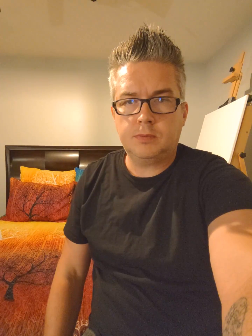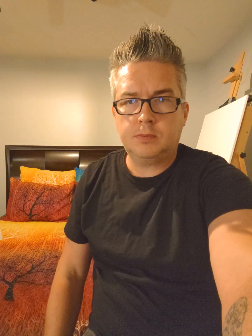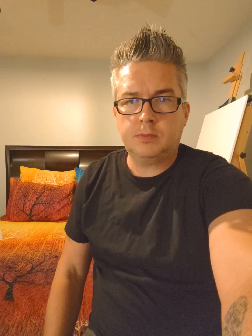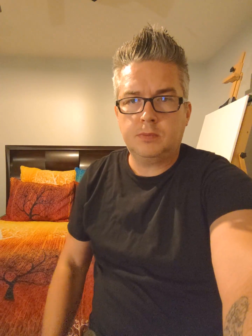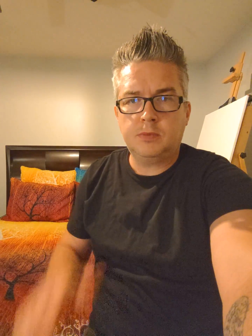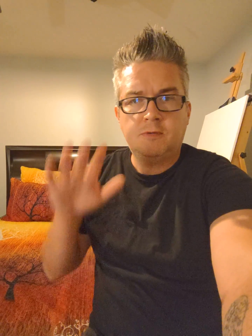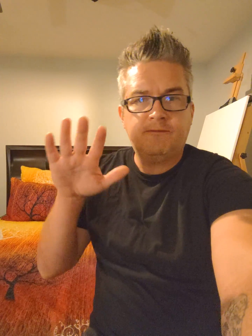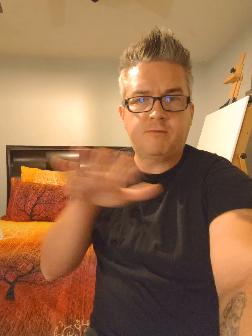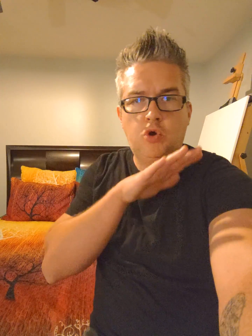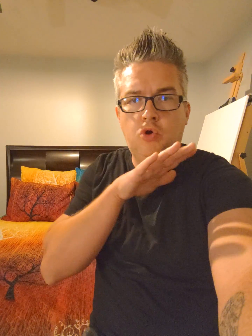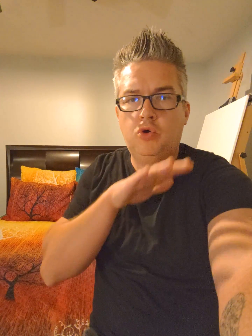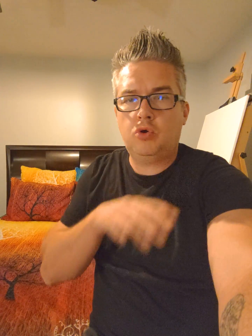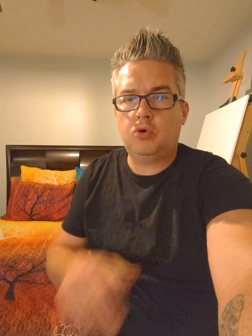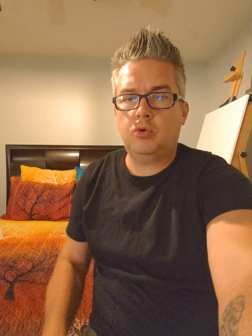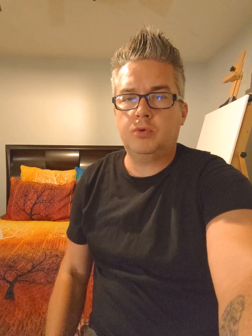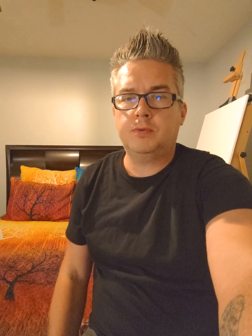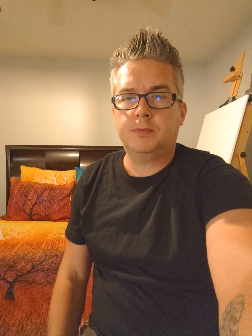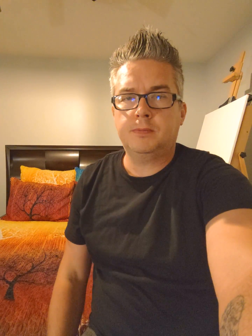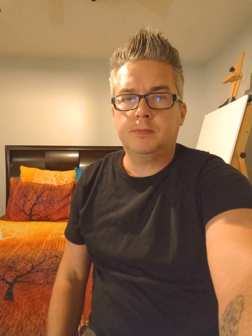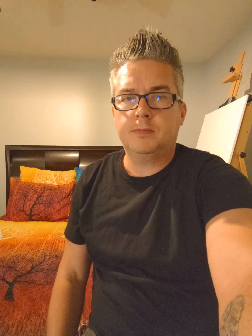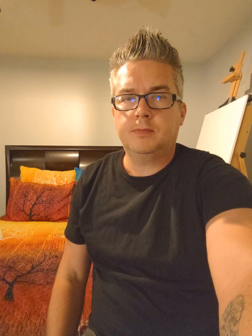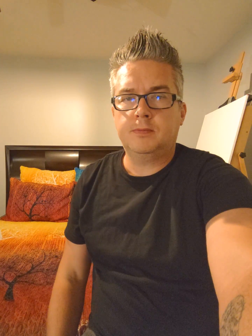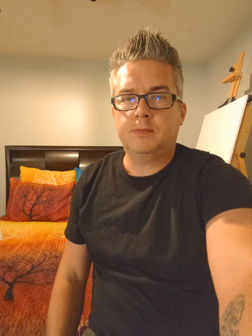full